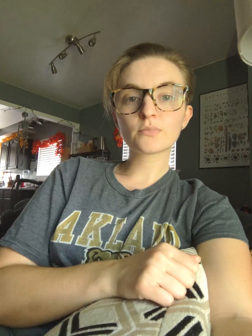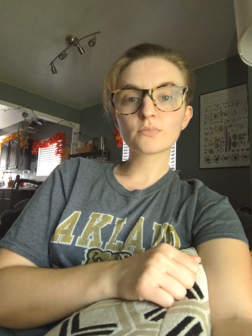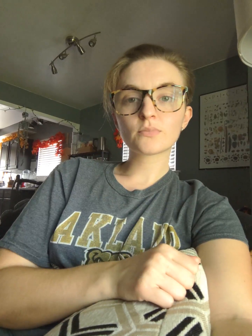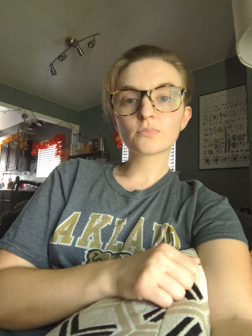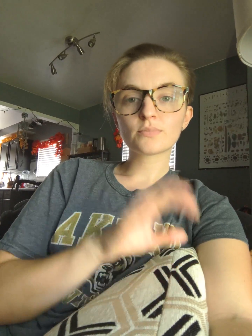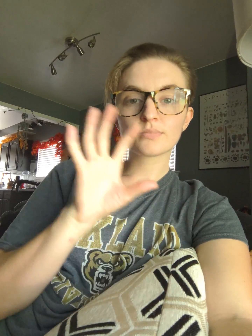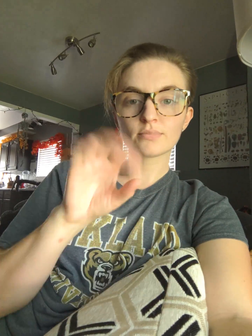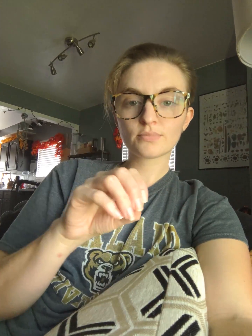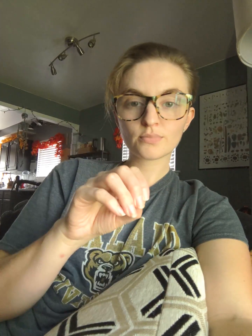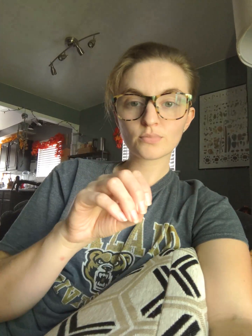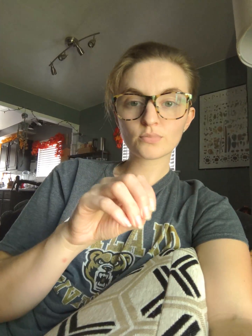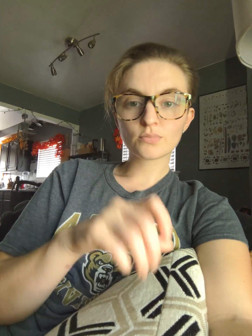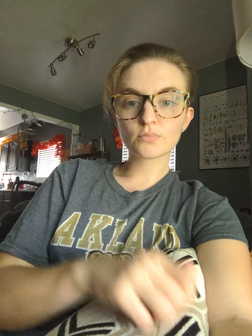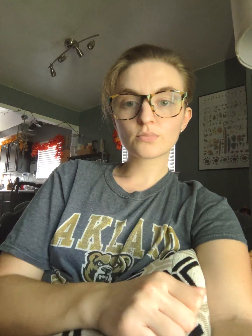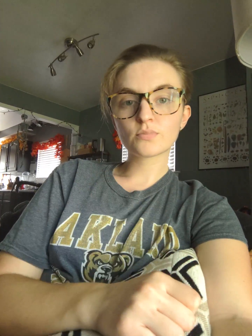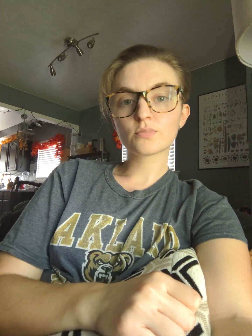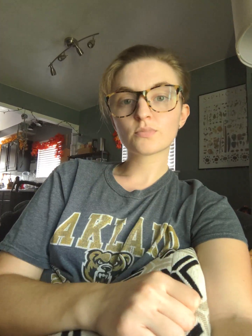bite